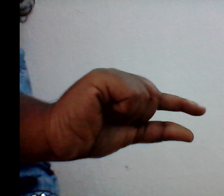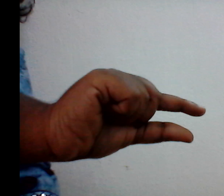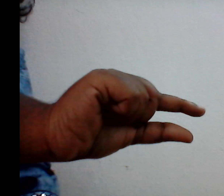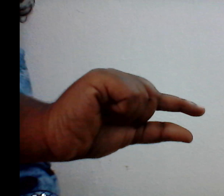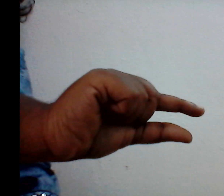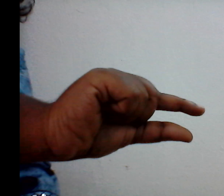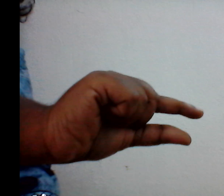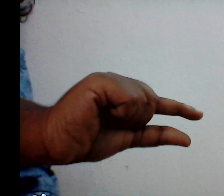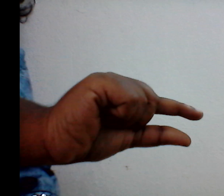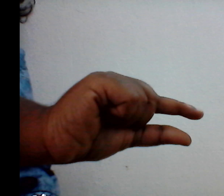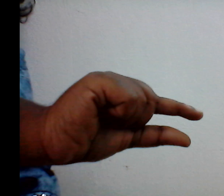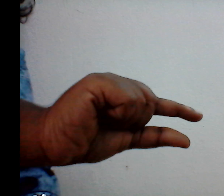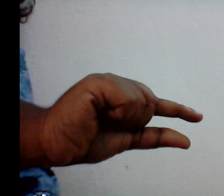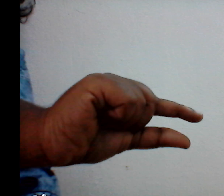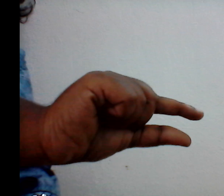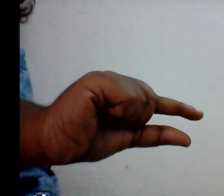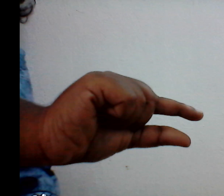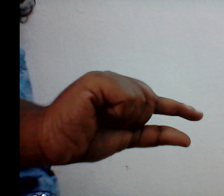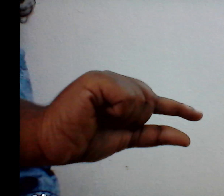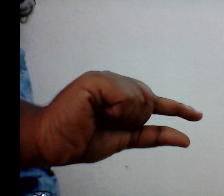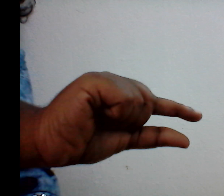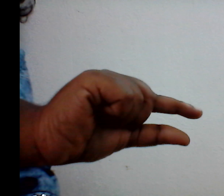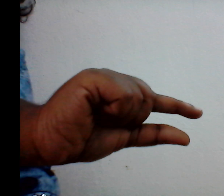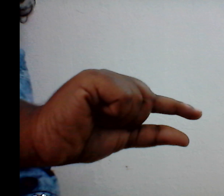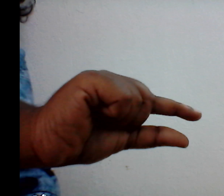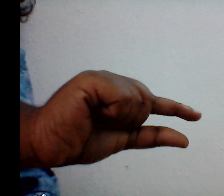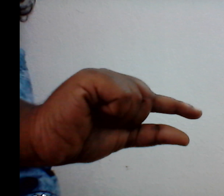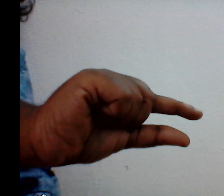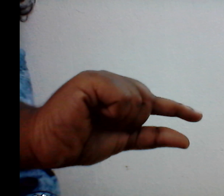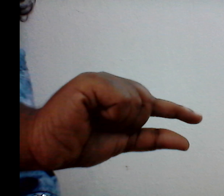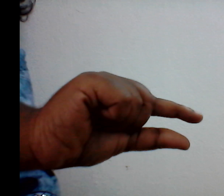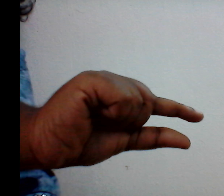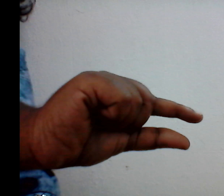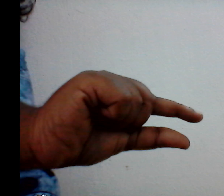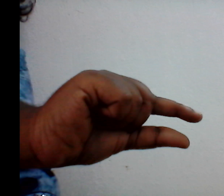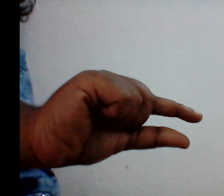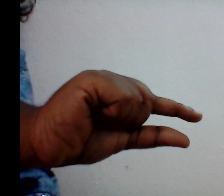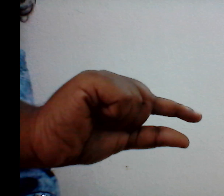ഉ